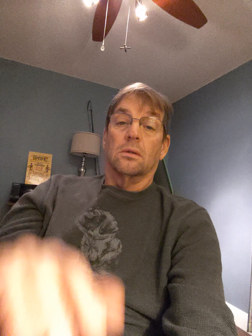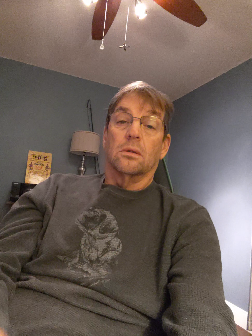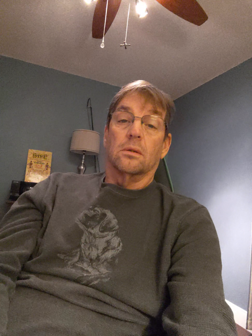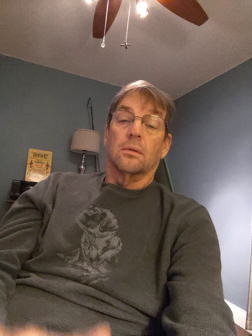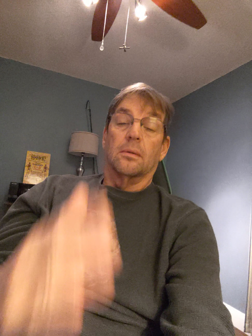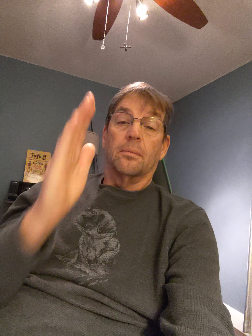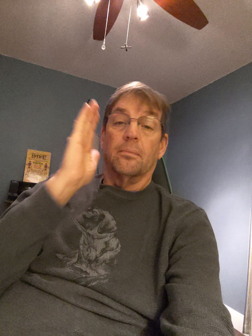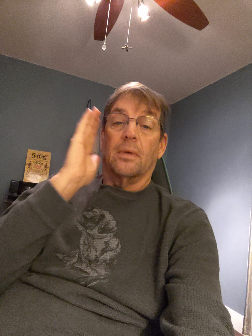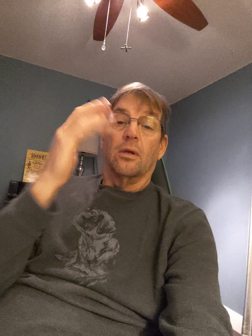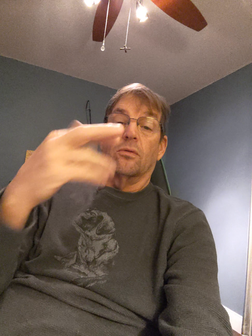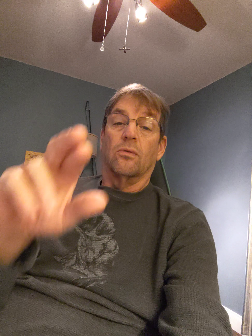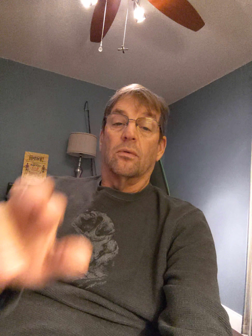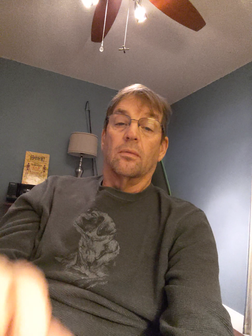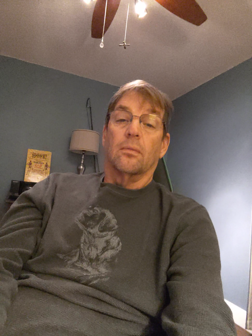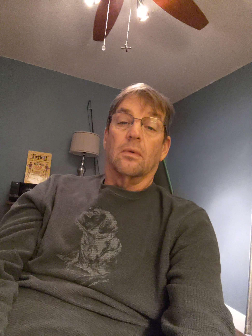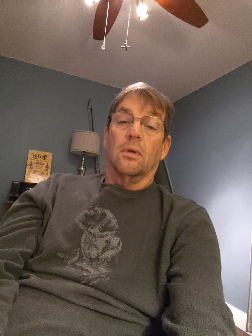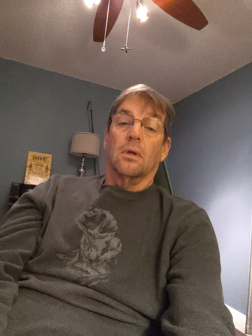bedroom